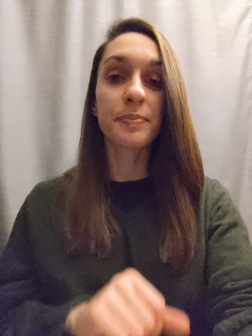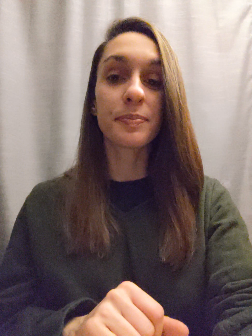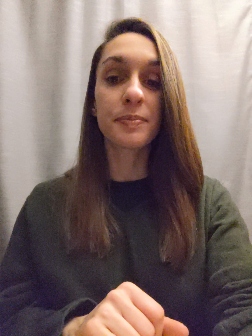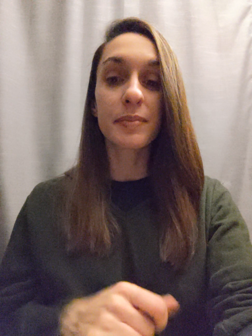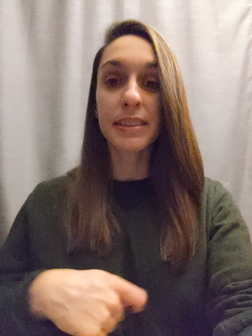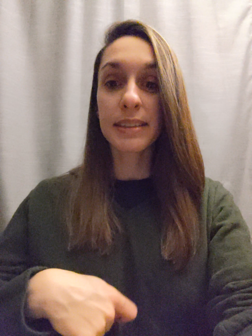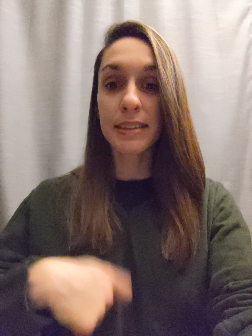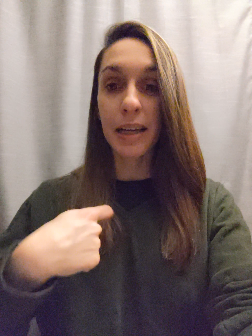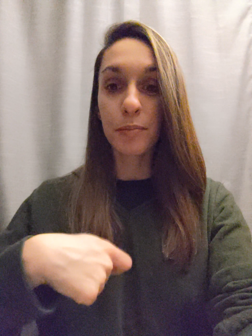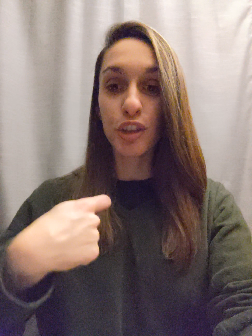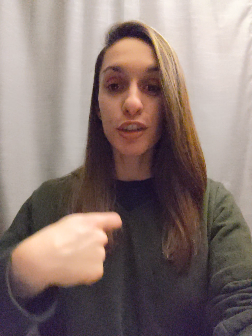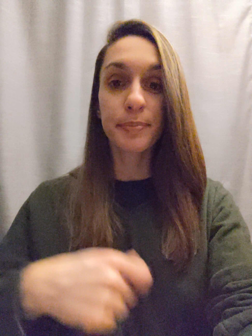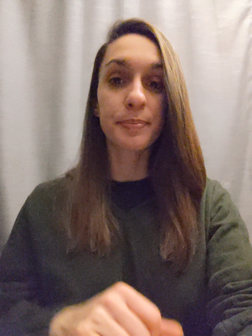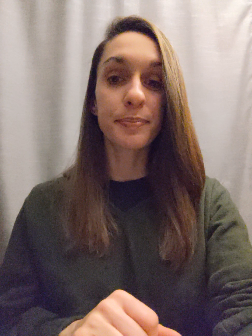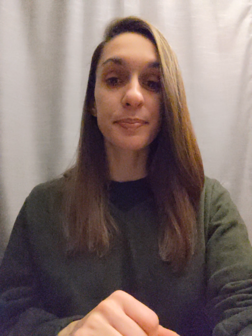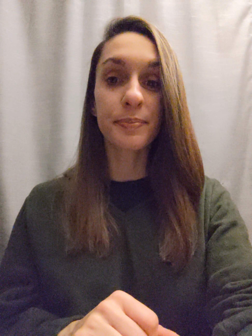zipper